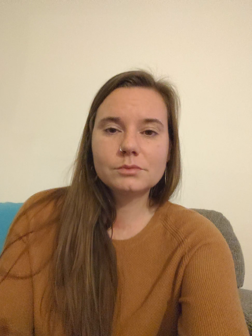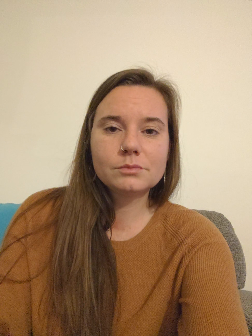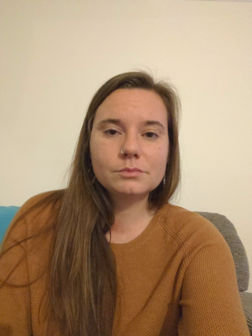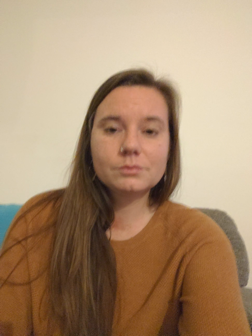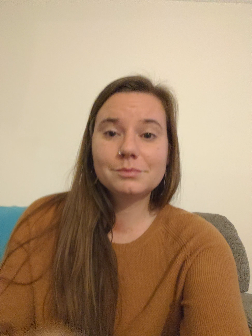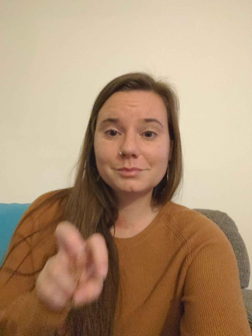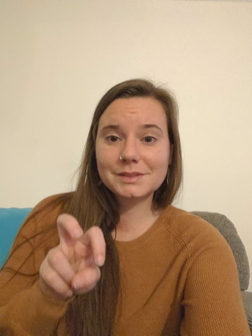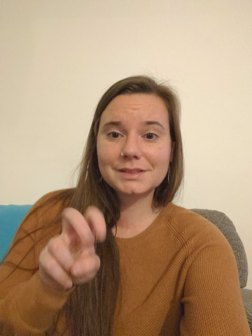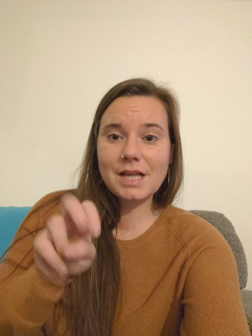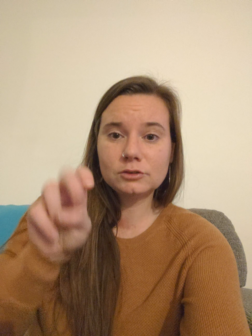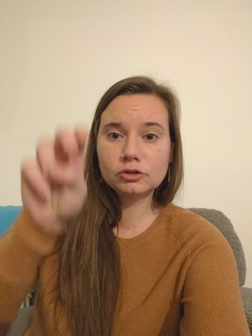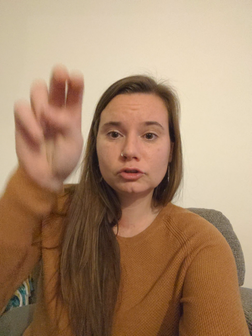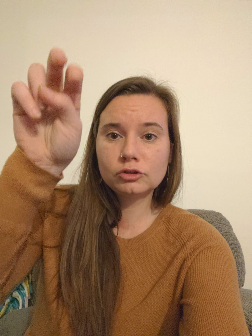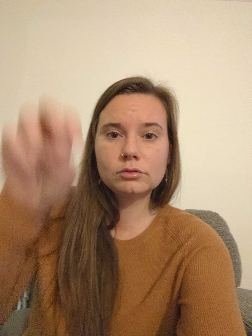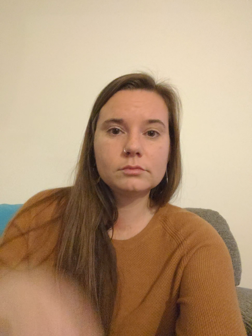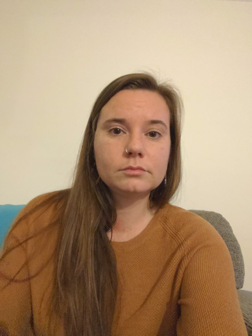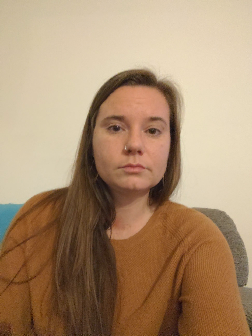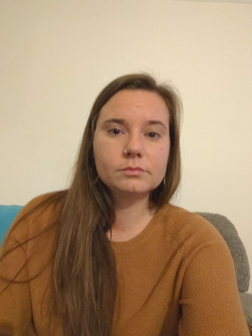stairs